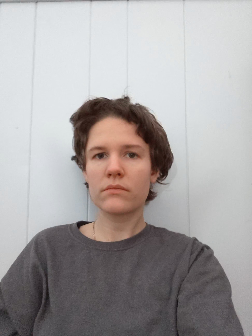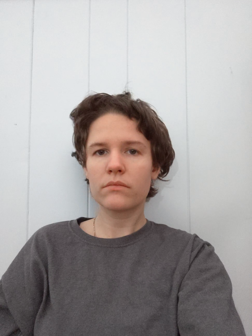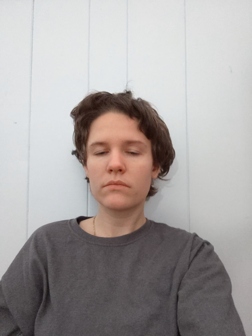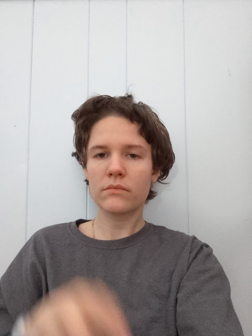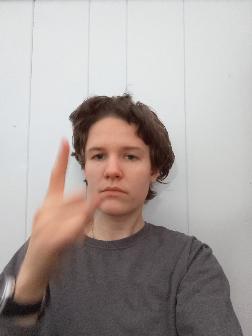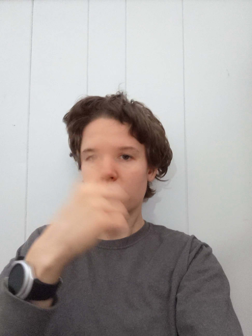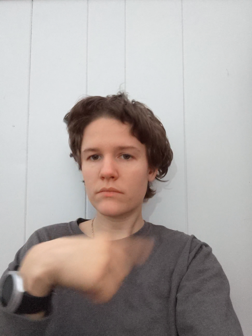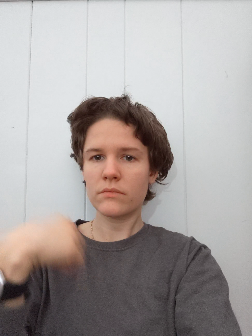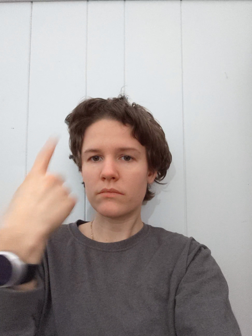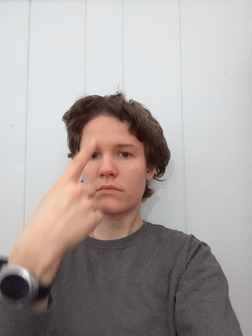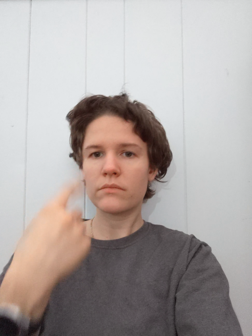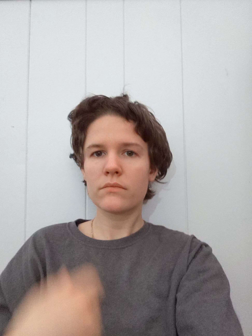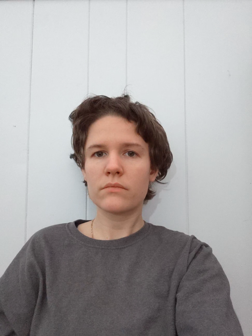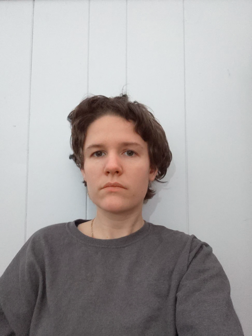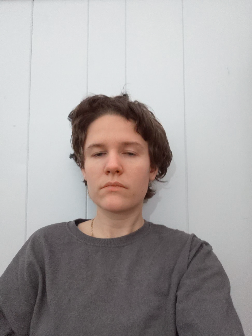look